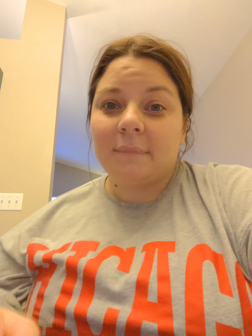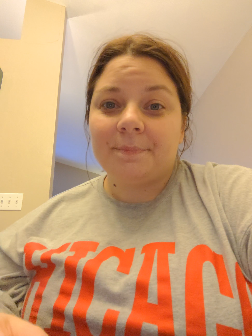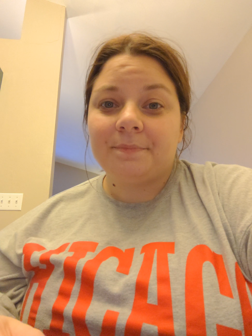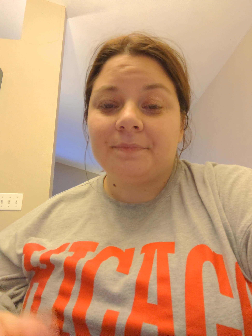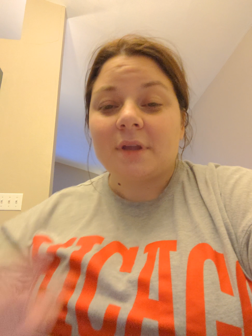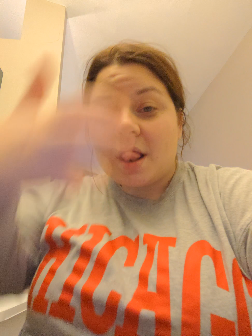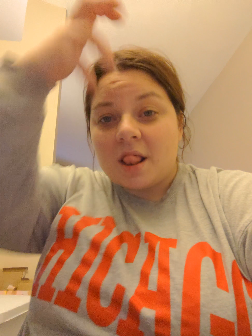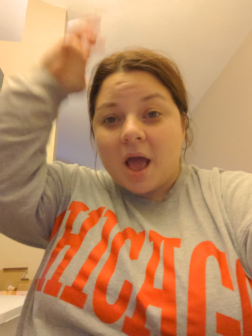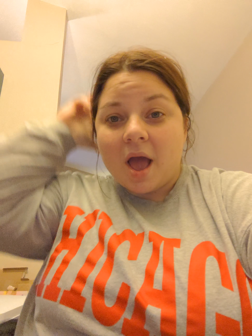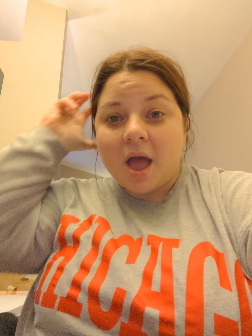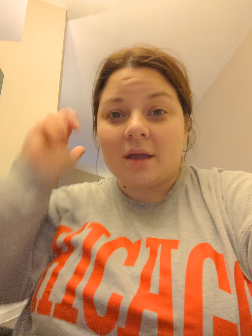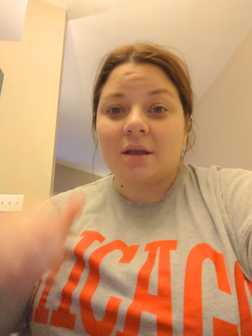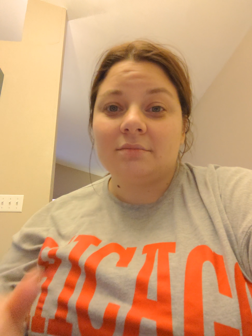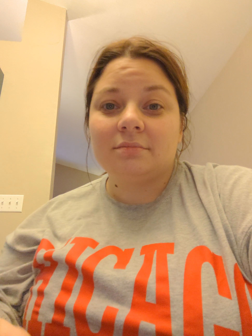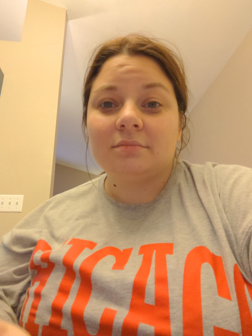lion